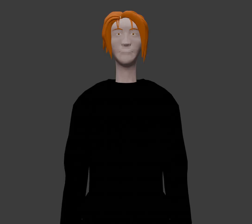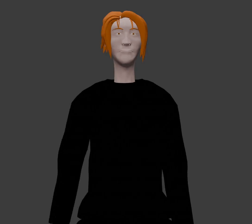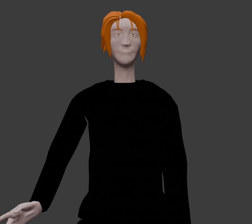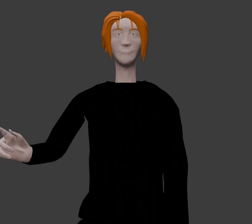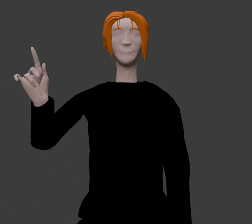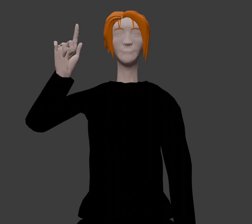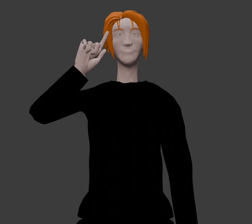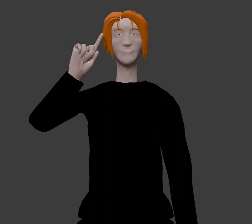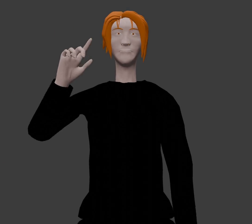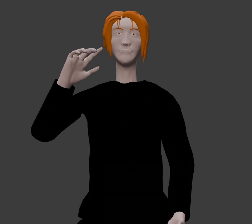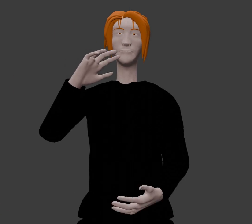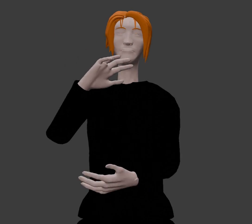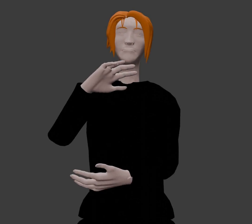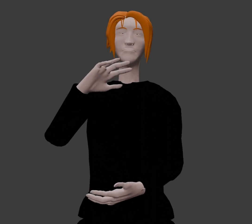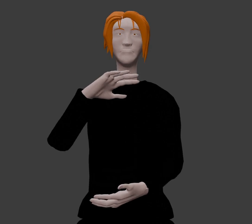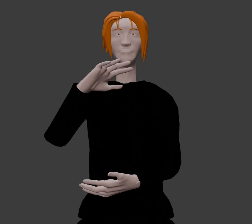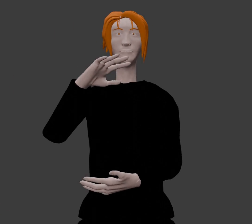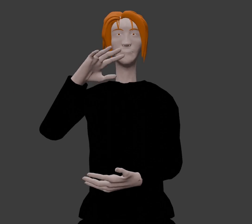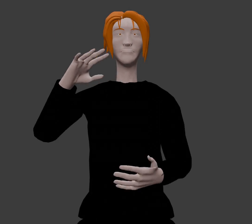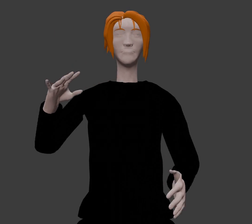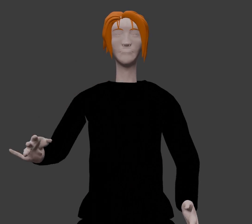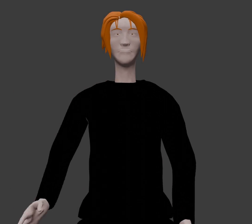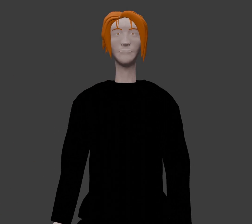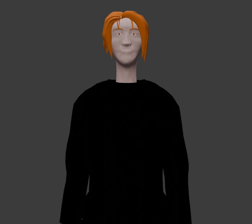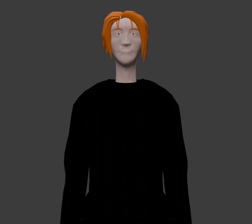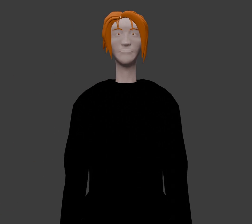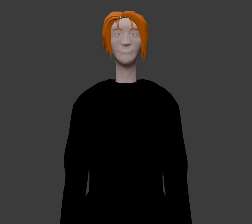Baffle